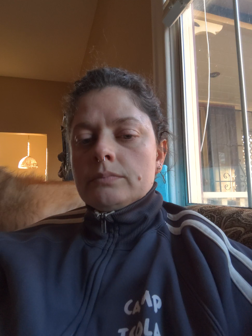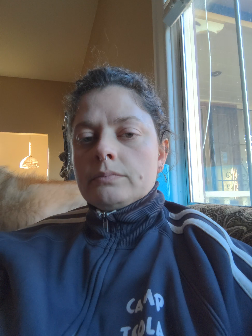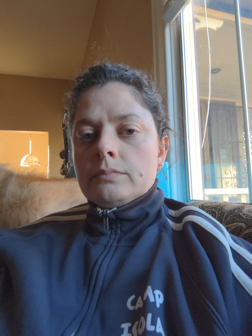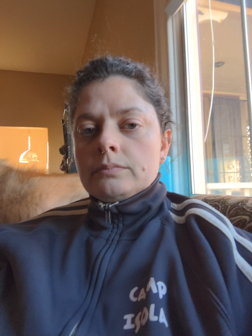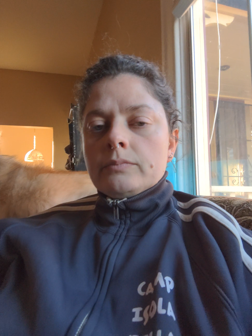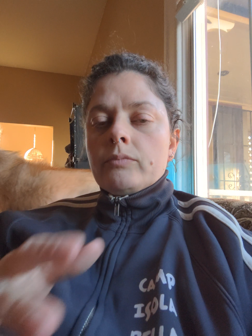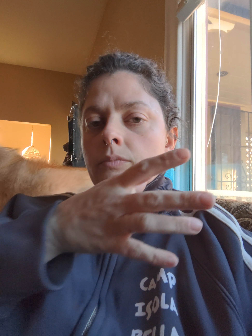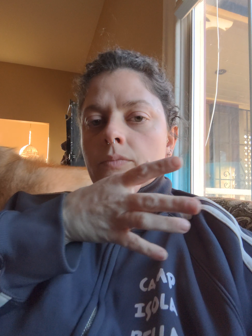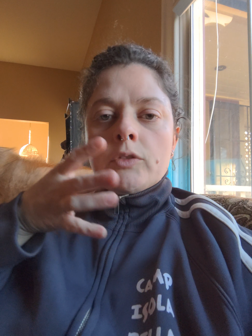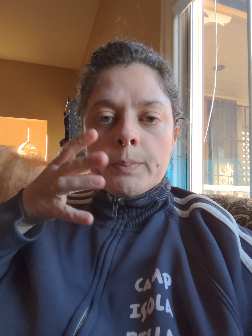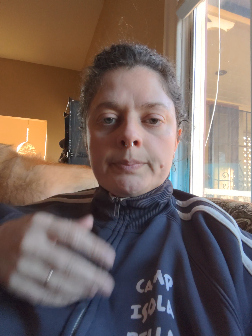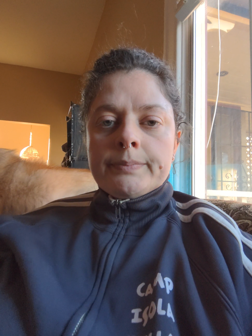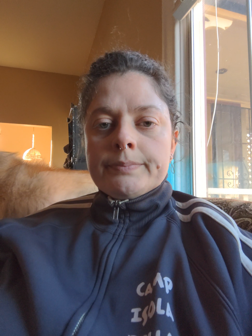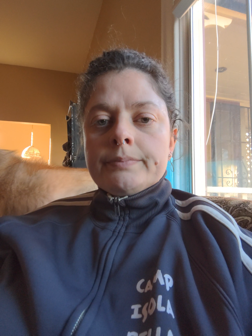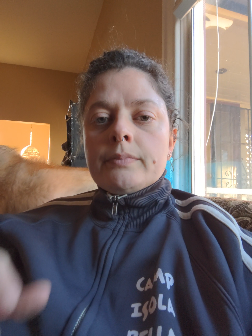farm